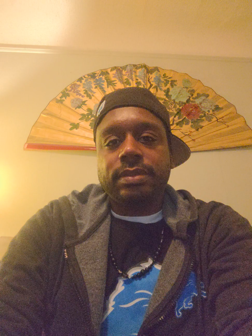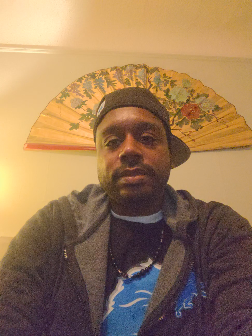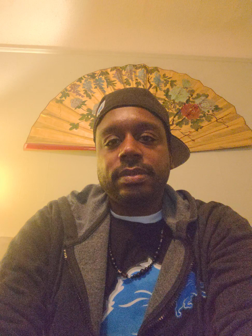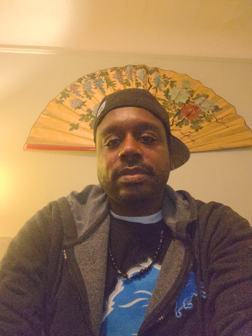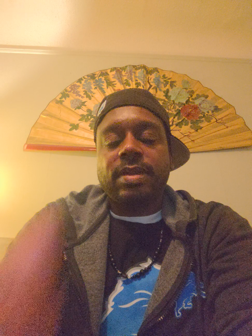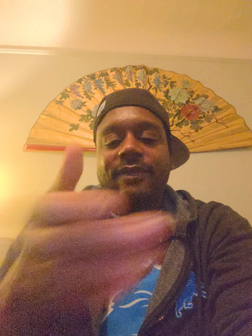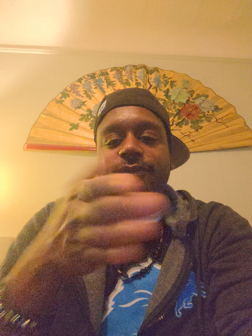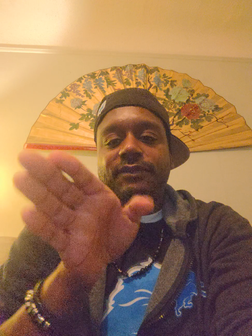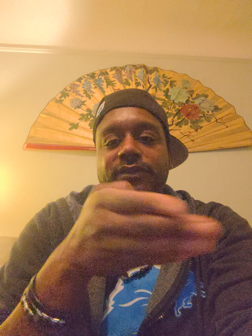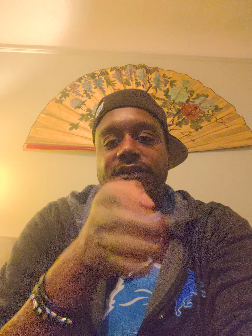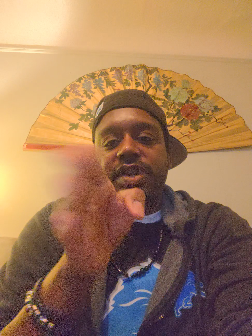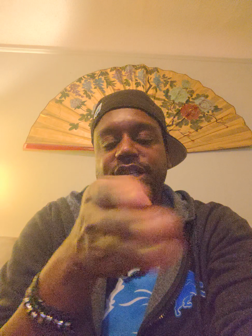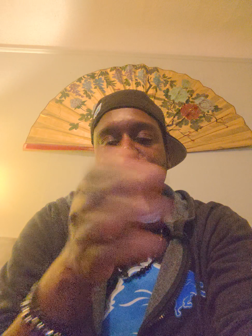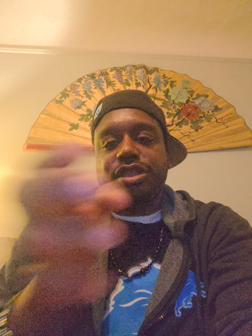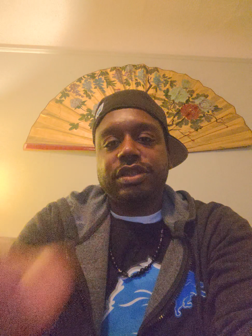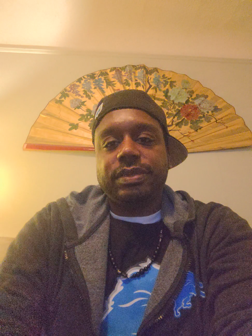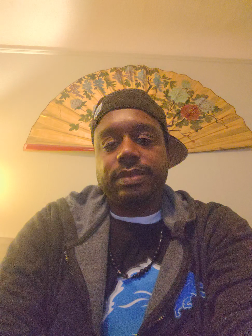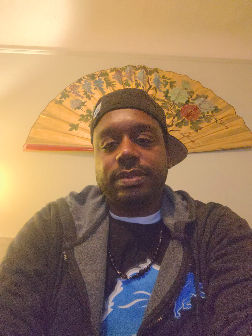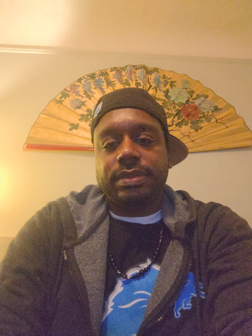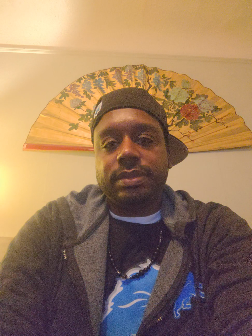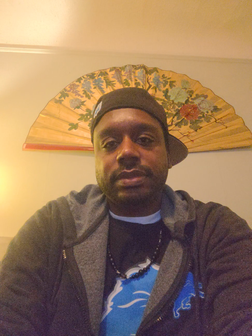fish